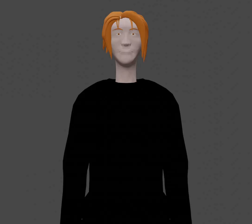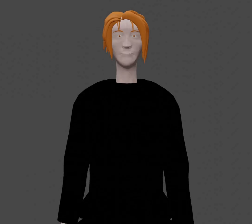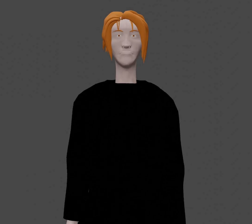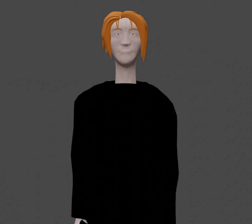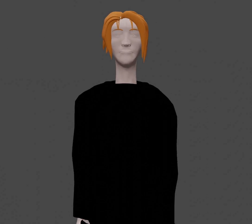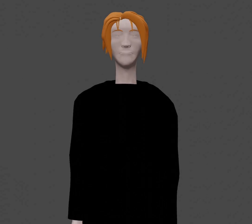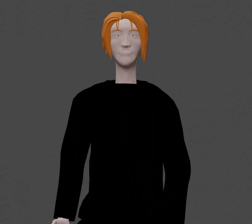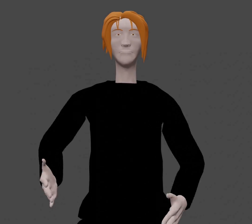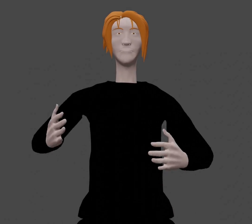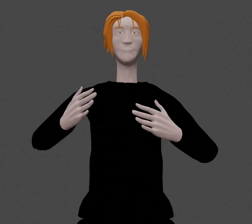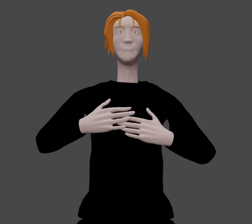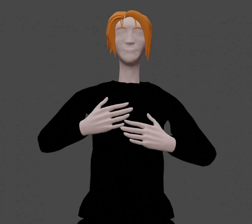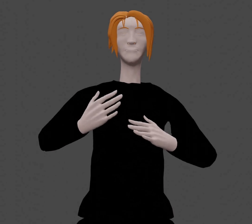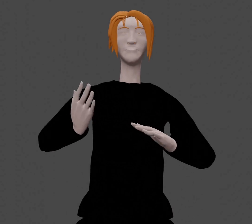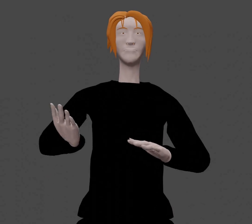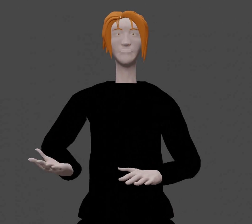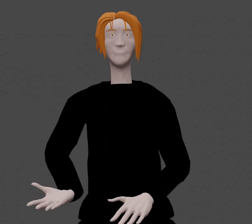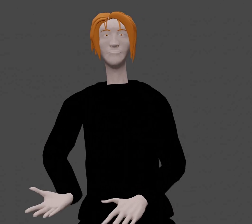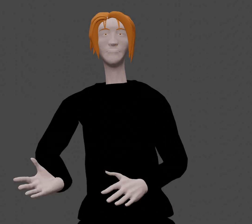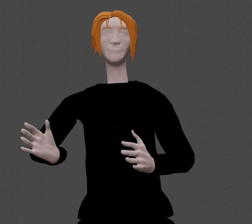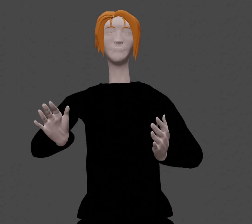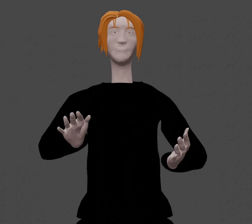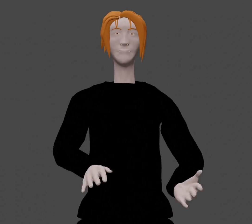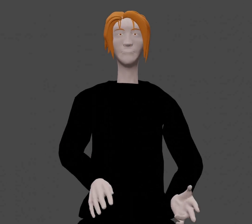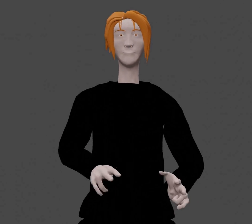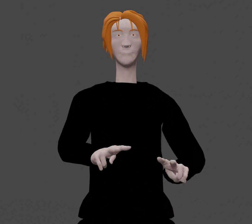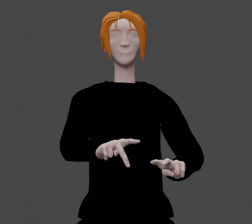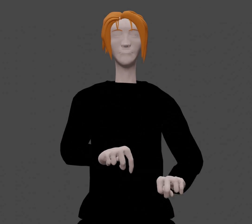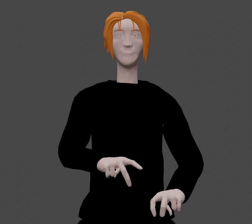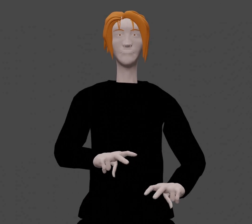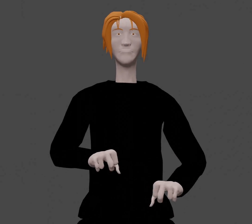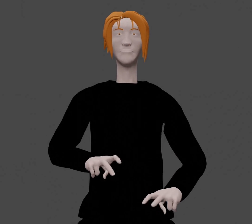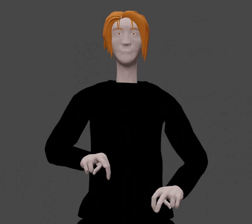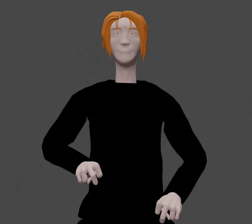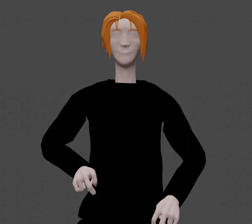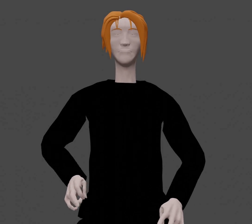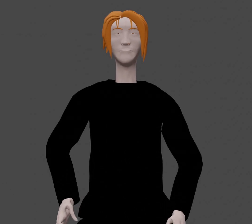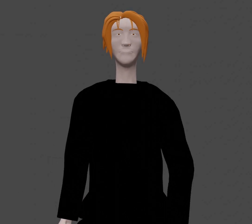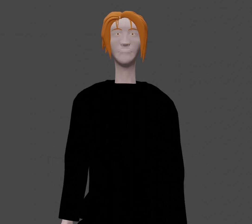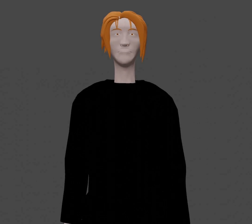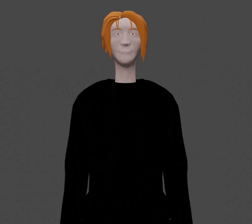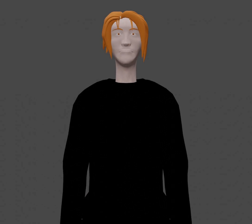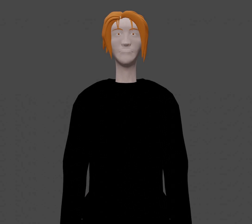Autopsy